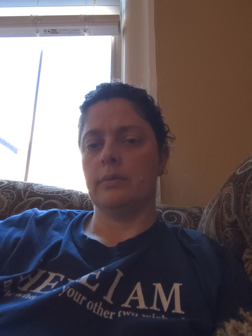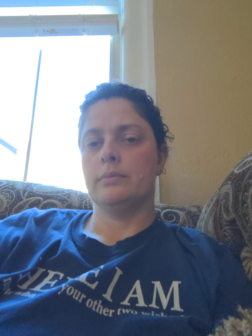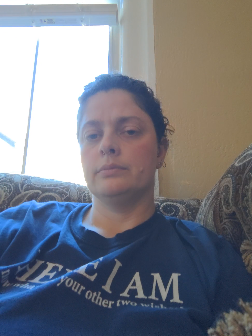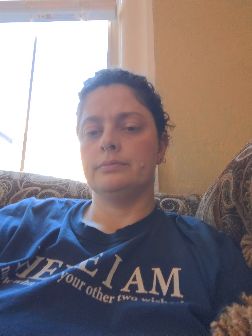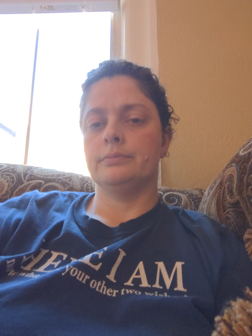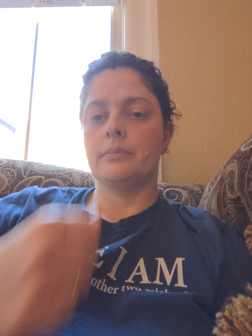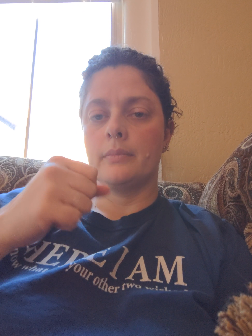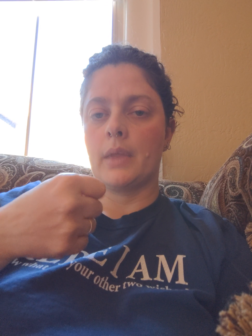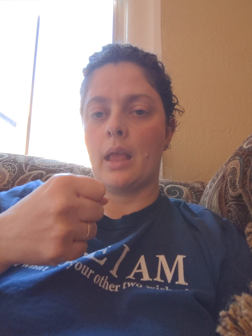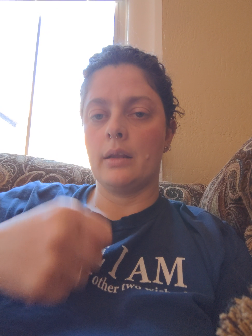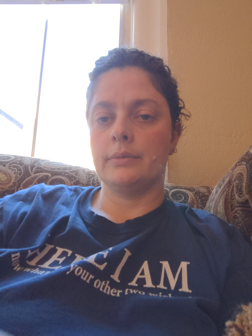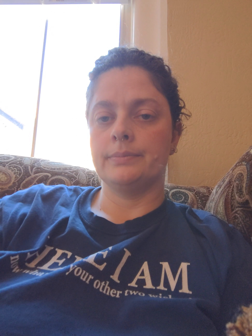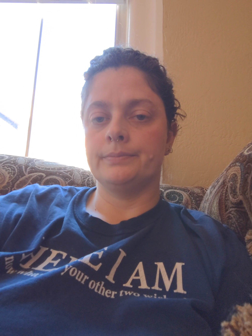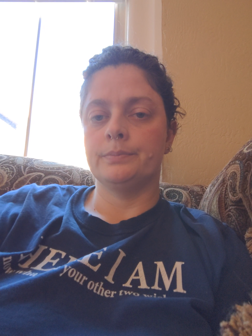make